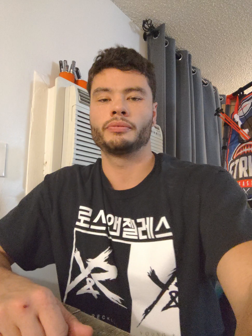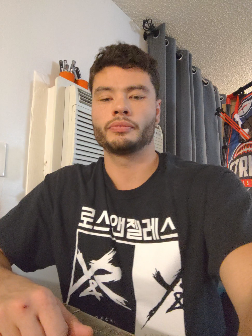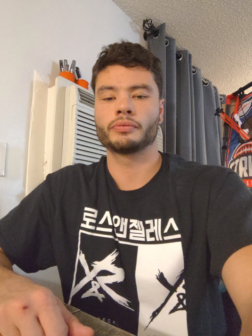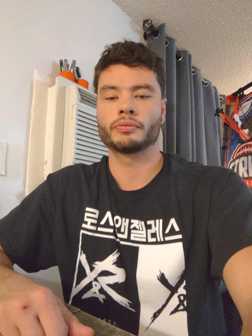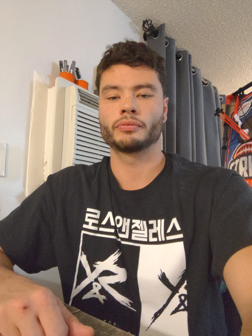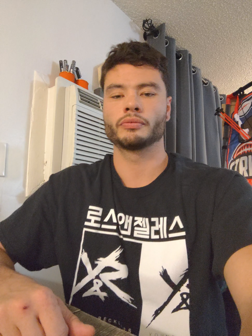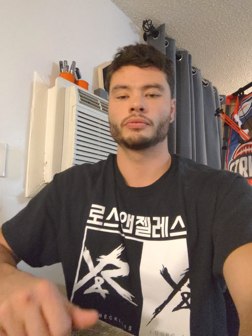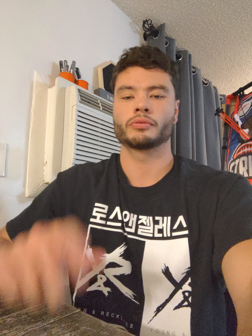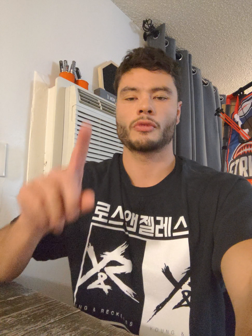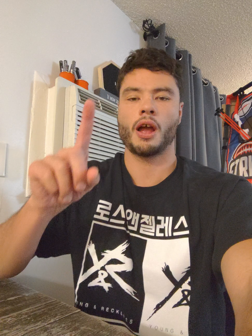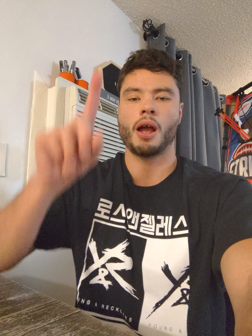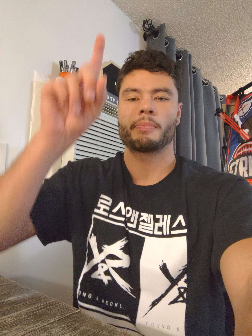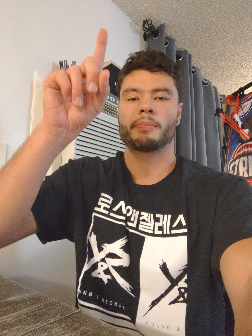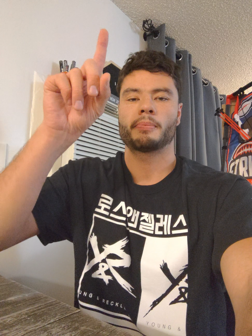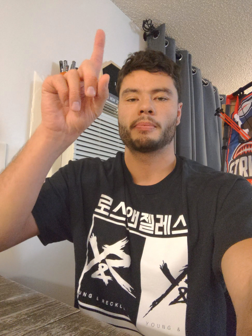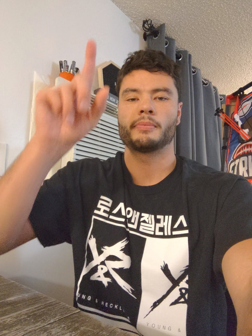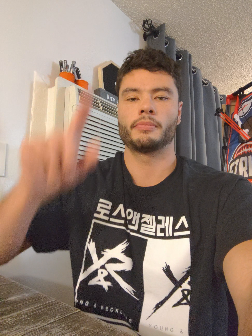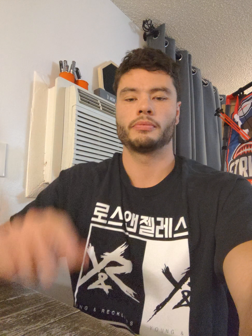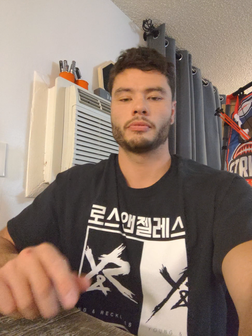up